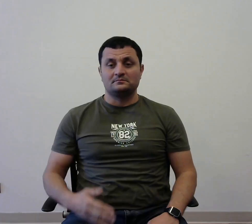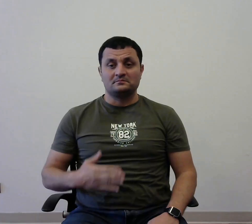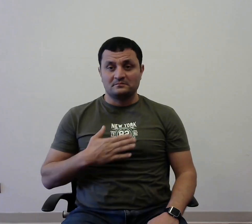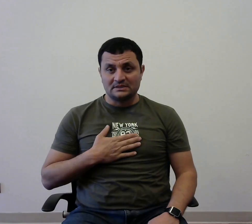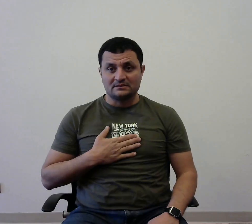mən